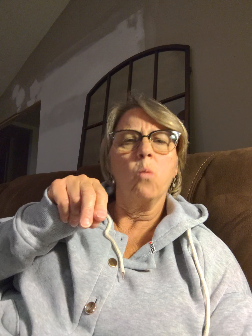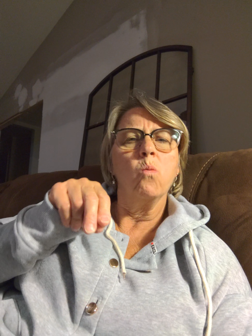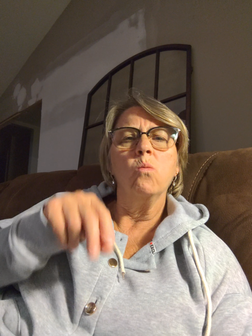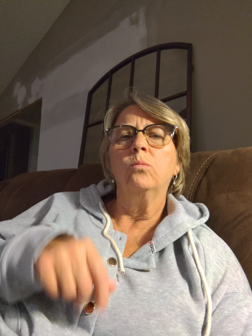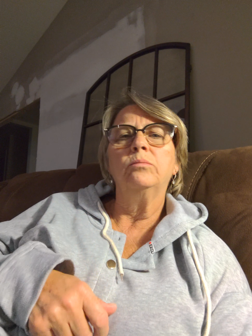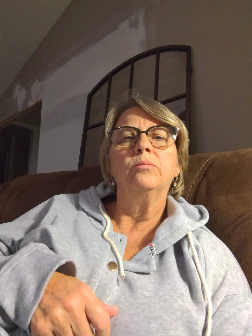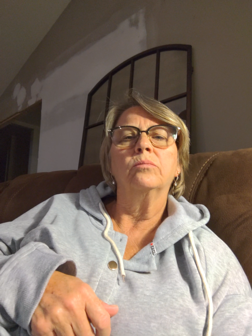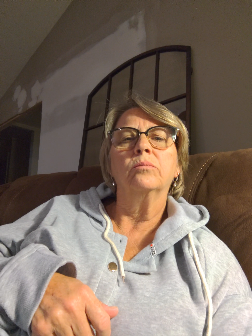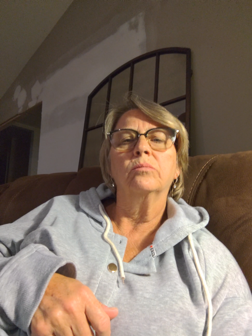no